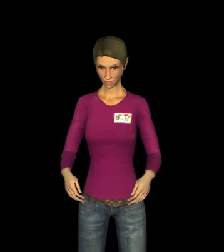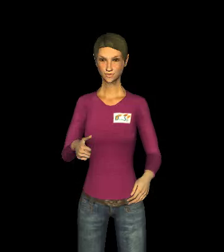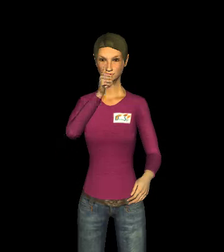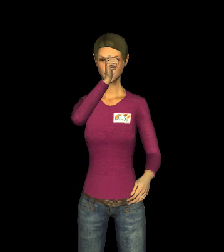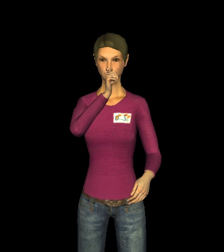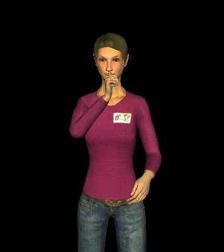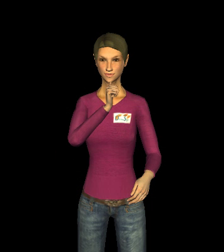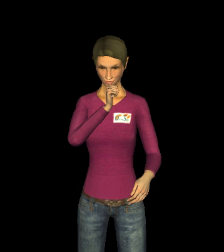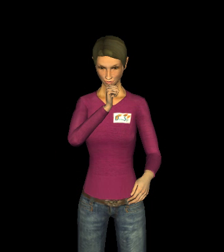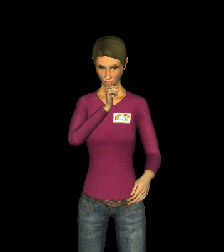متحف